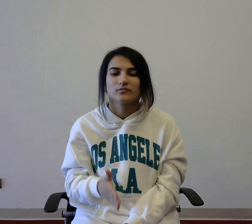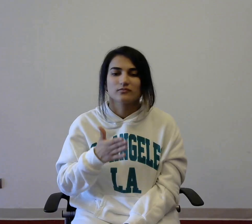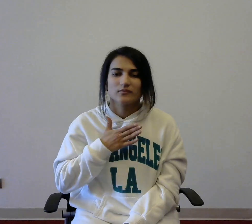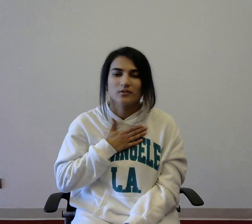mənim